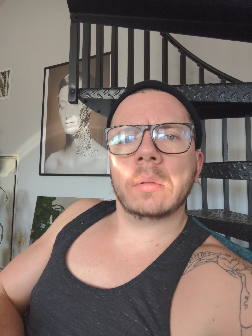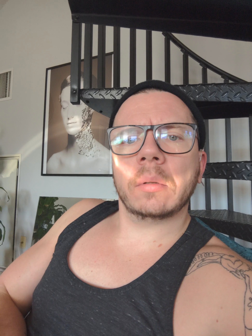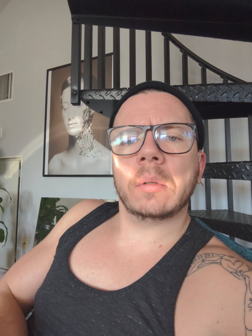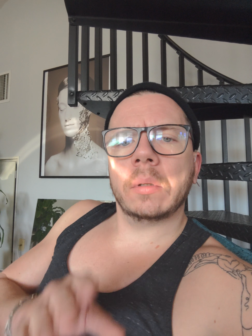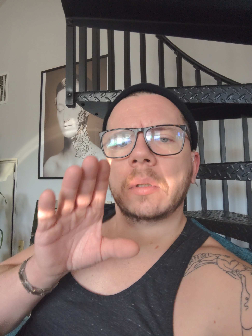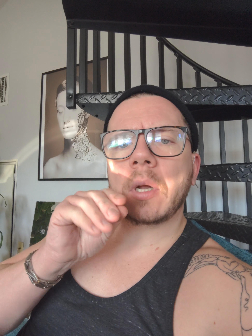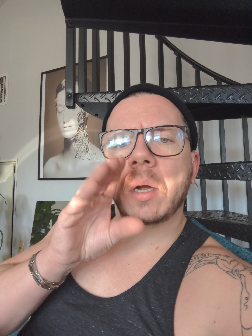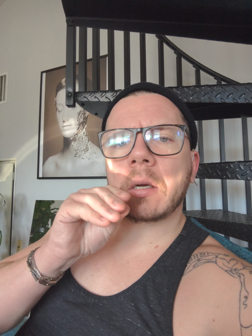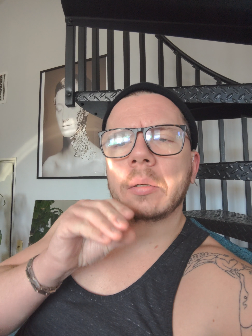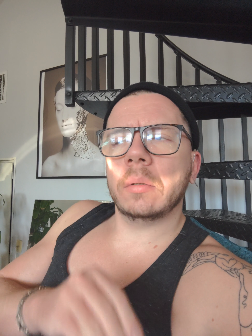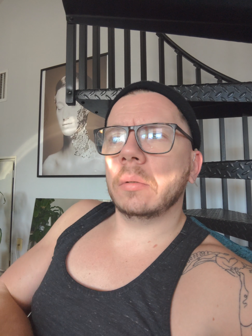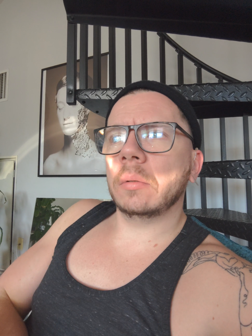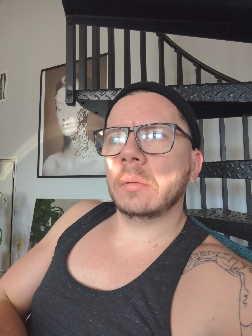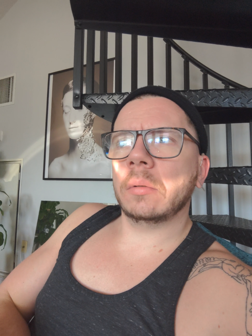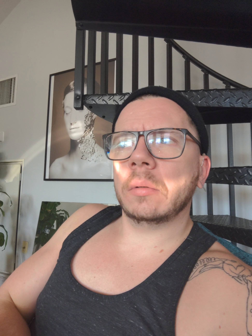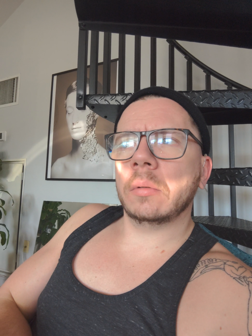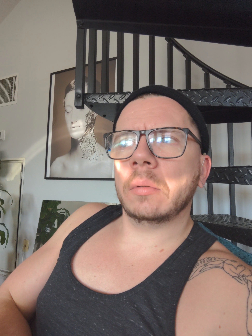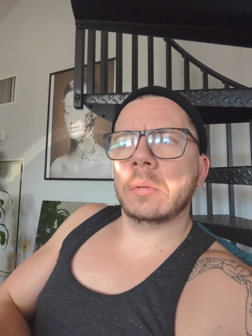duck